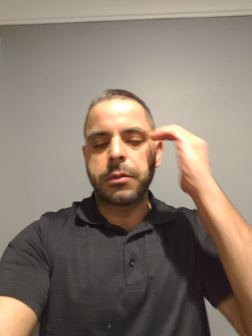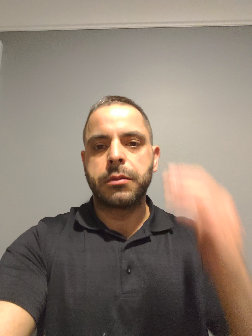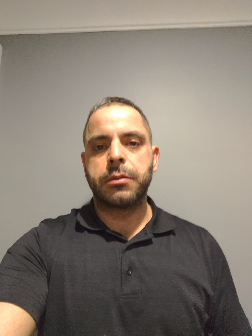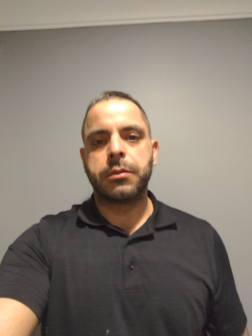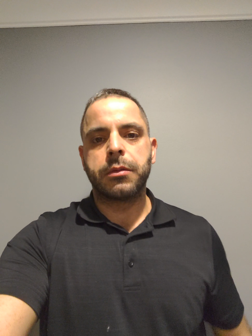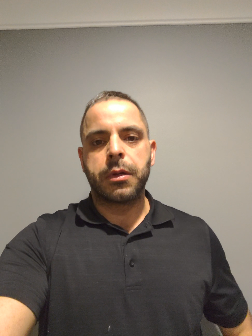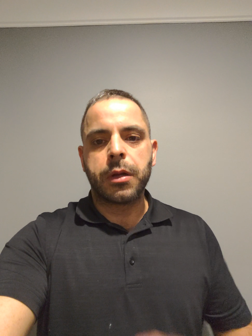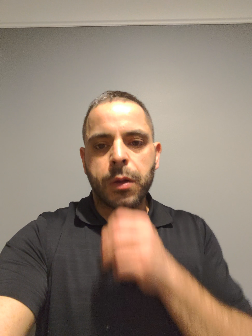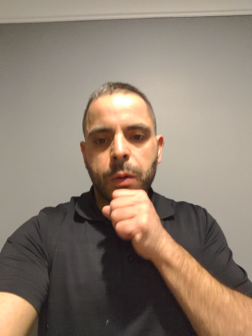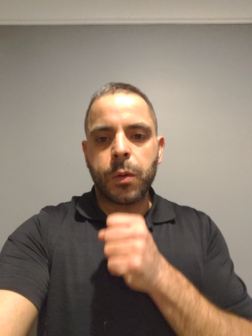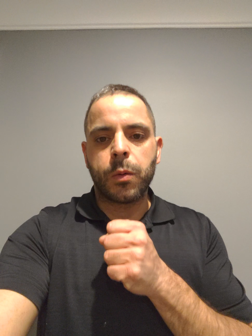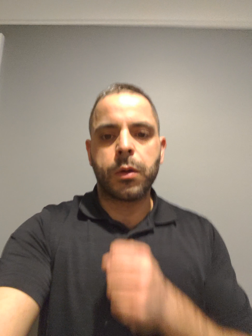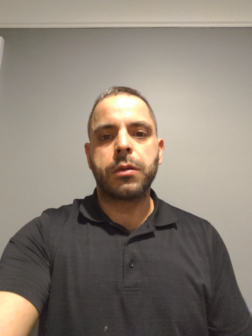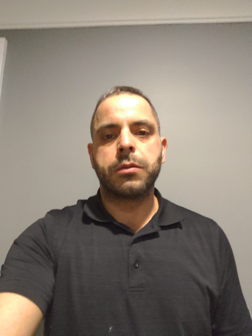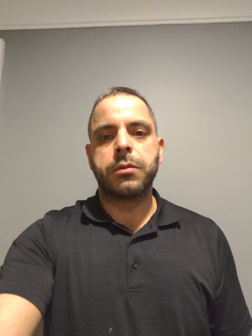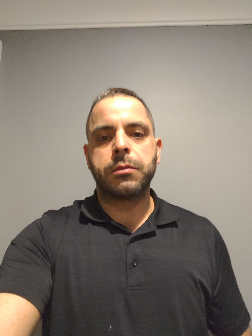old